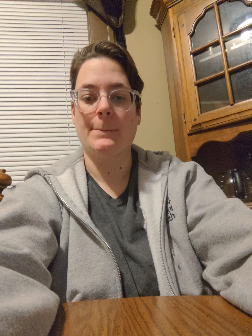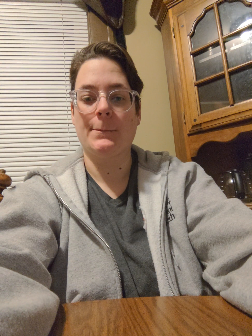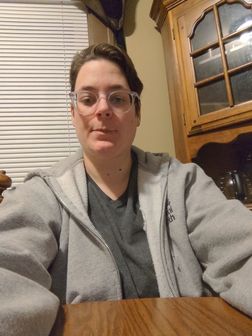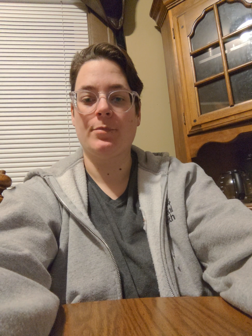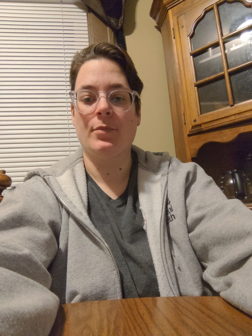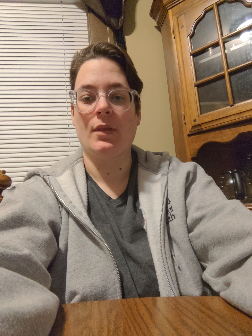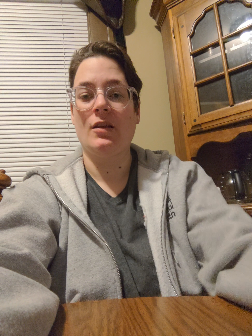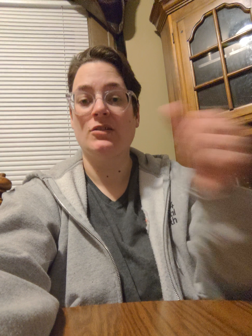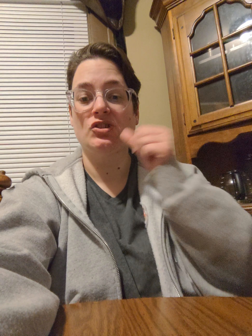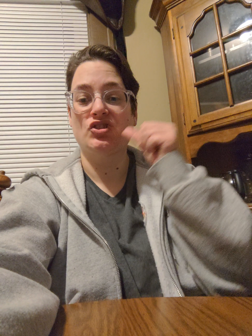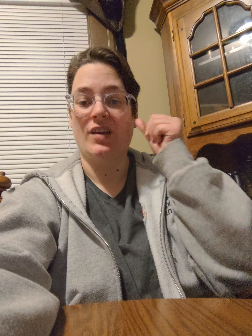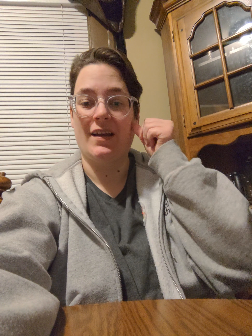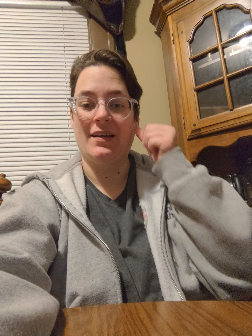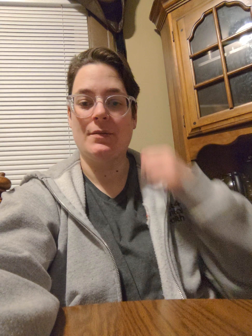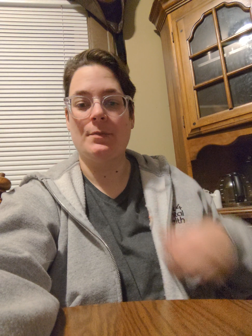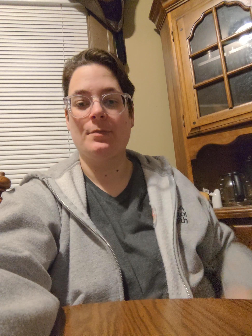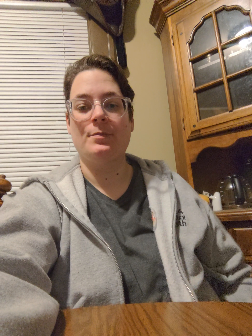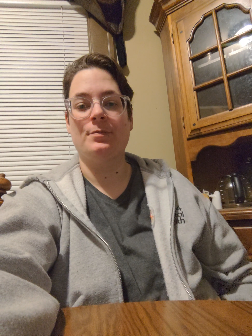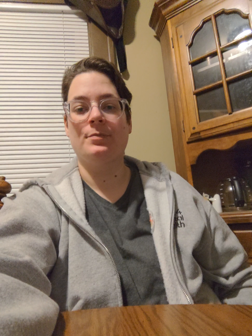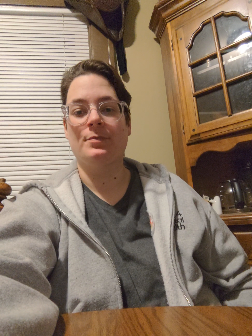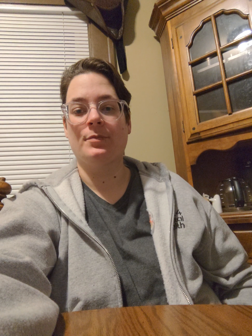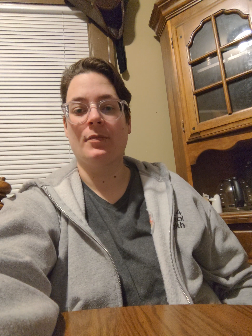yesterday